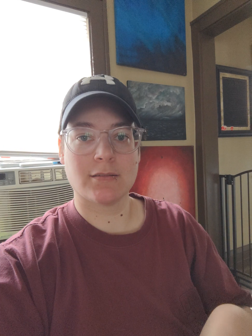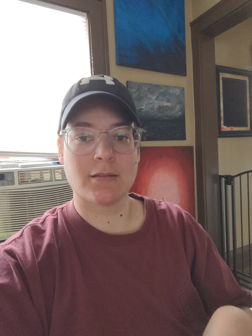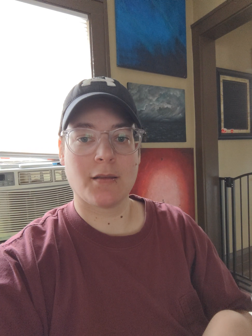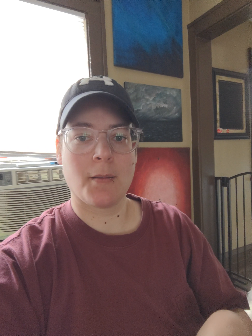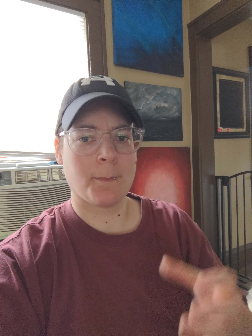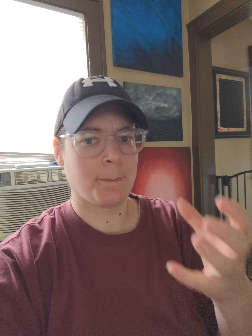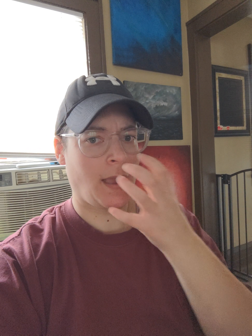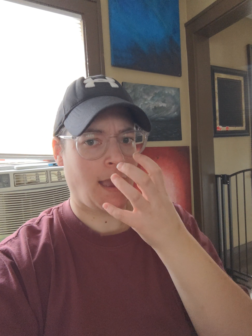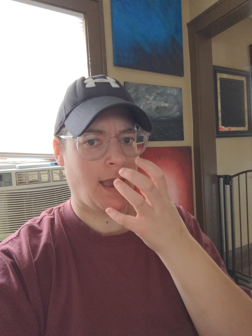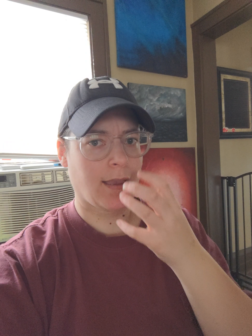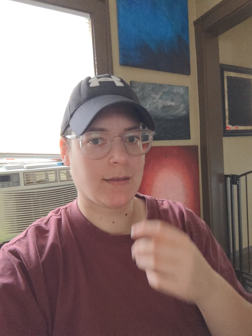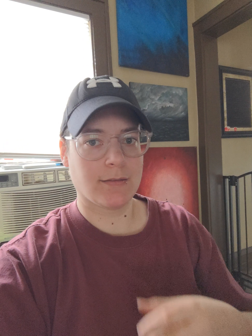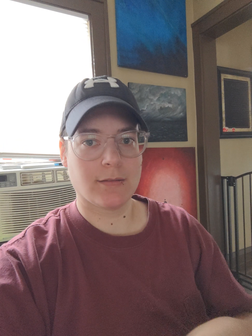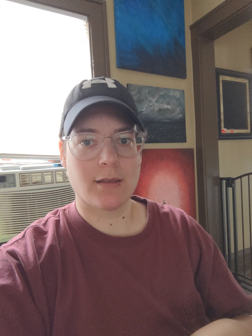mad